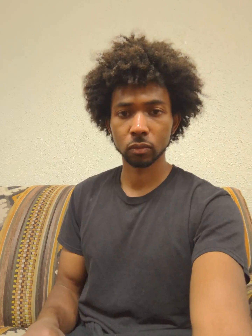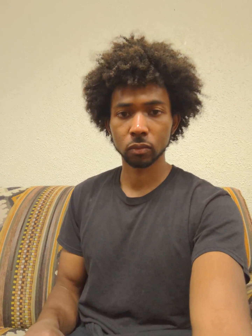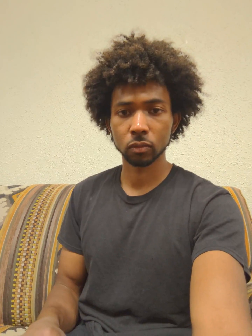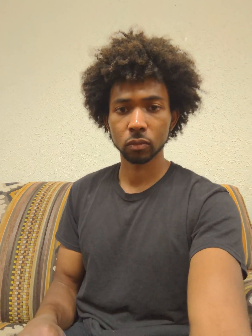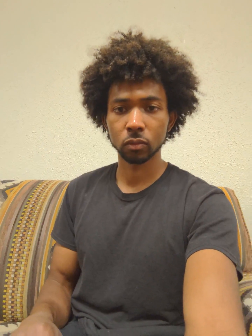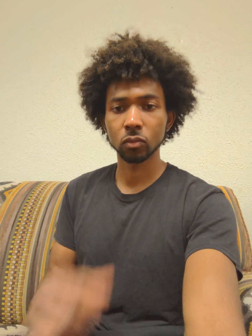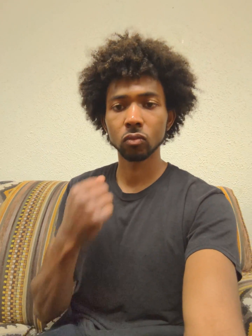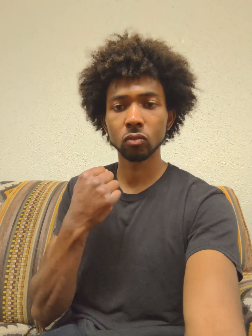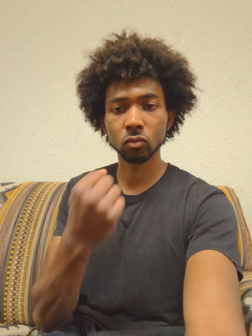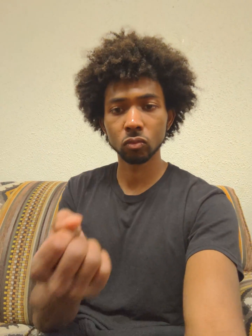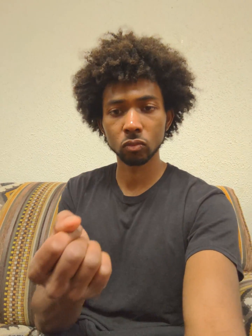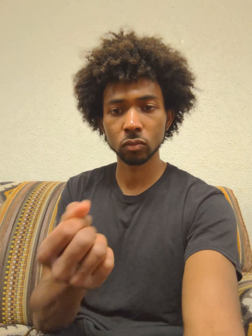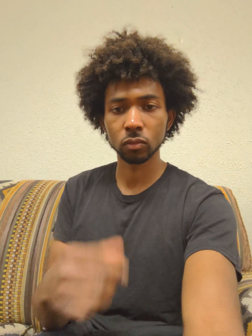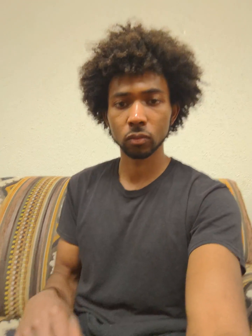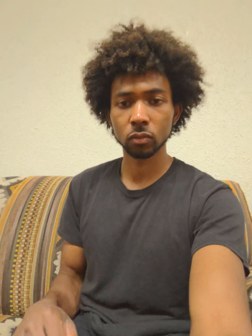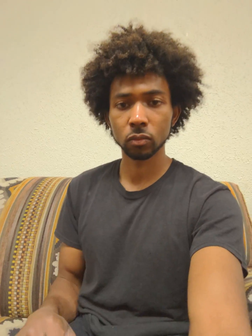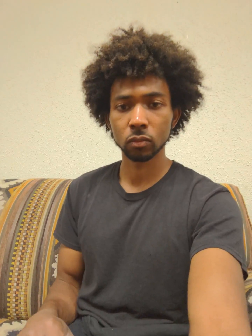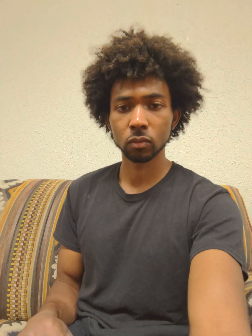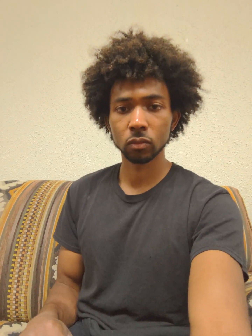drive